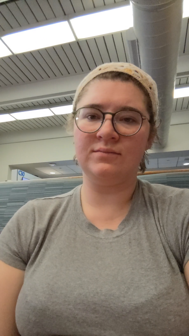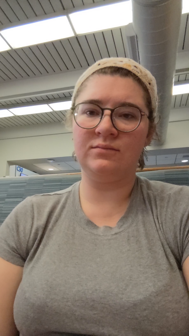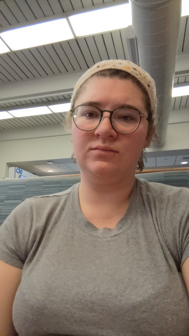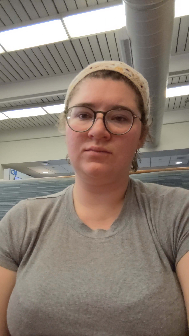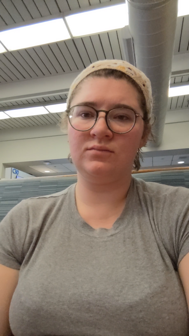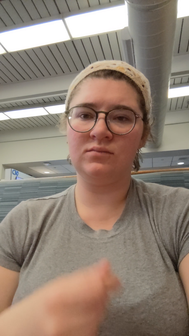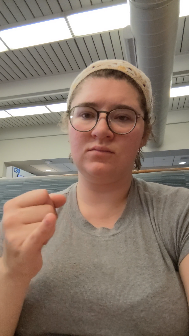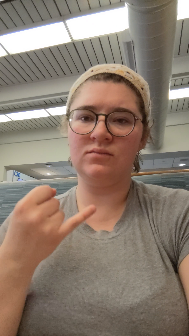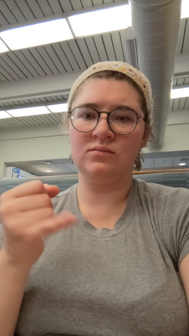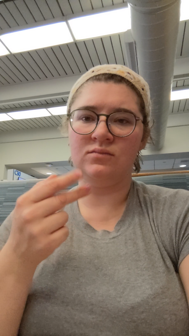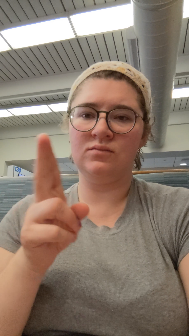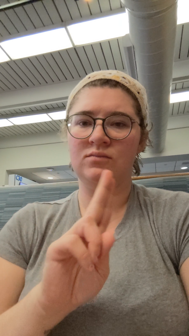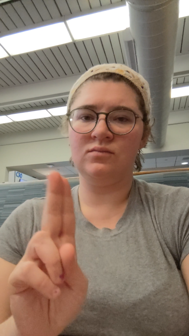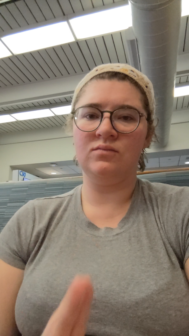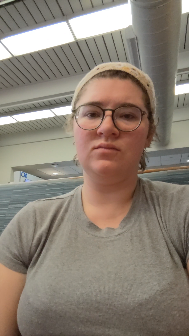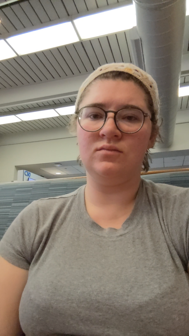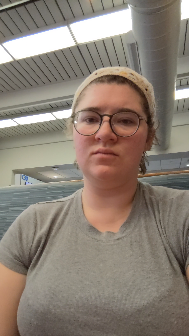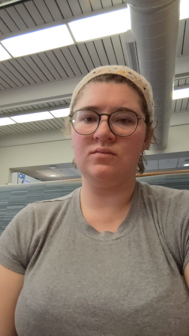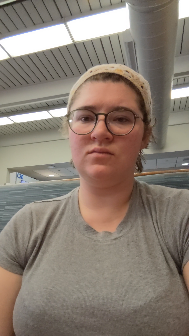jelly